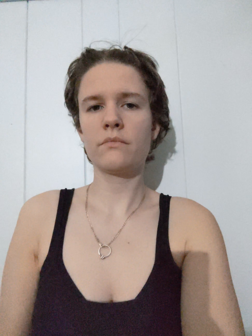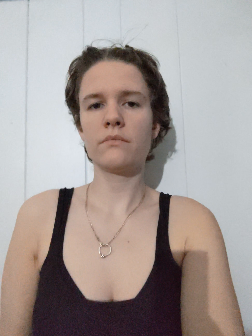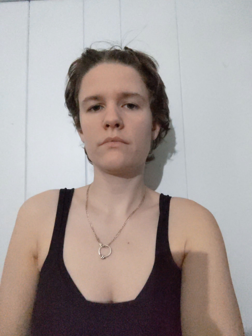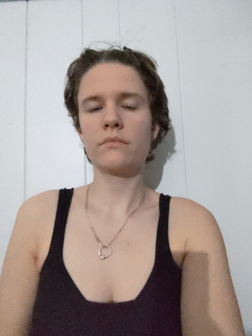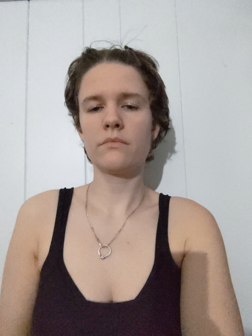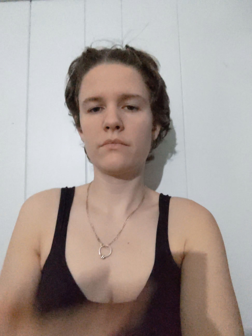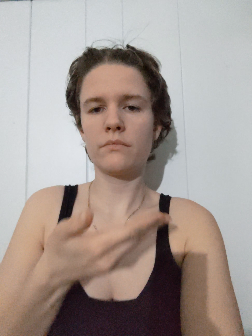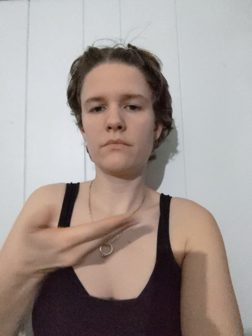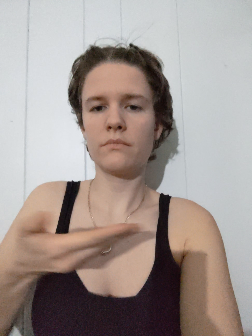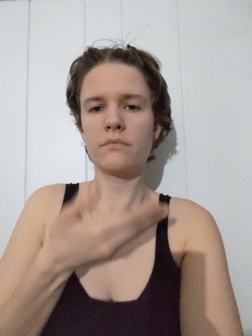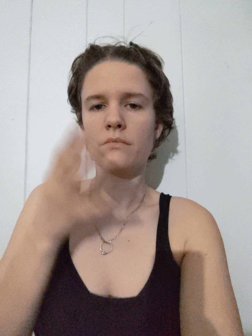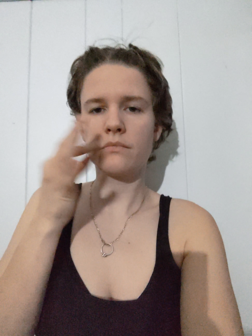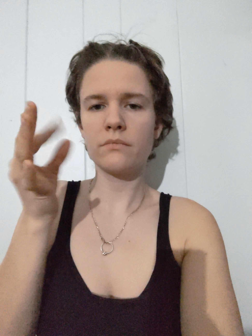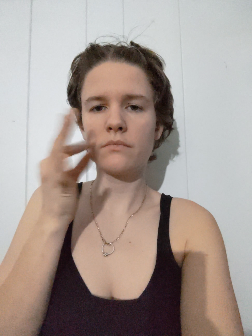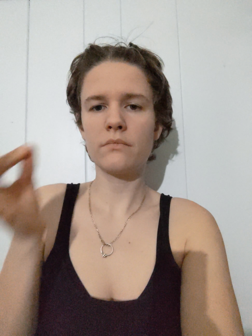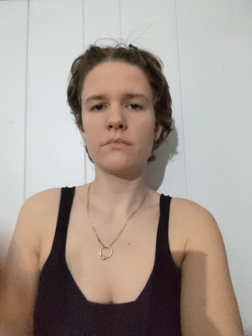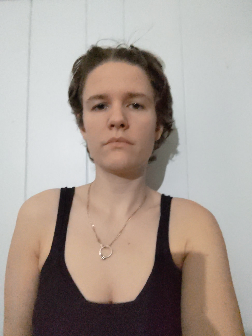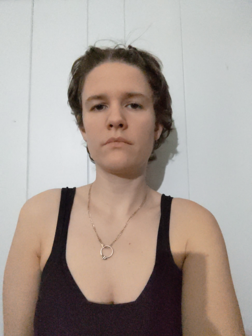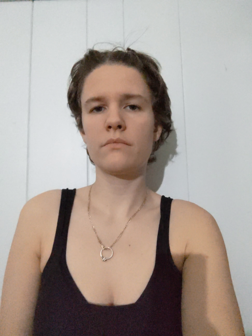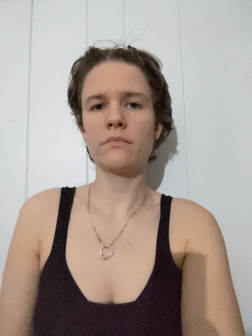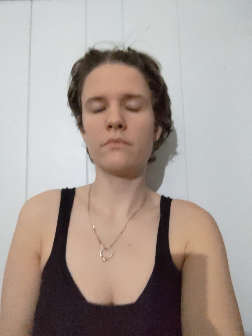kitty